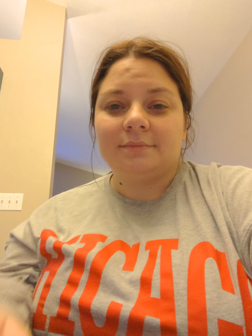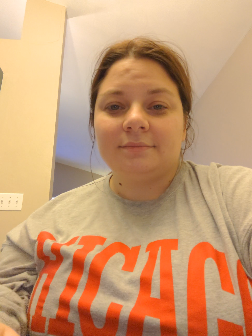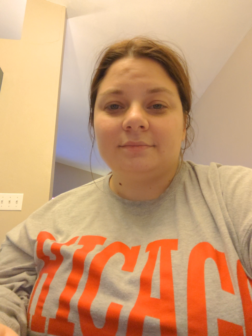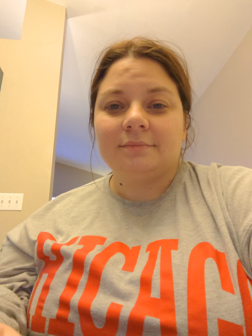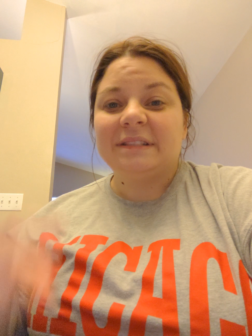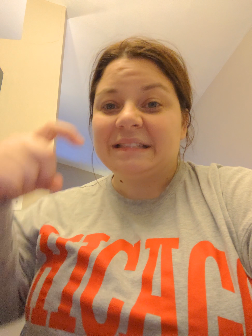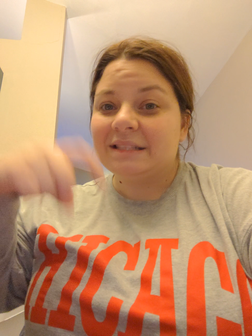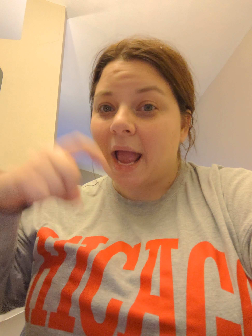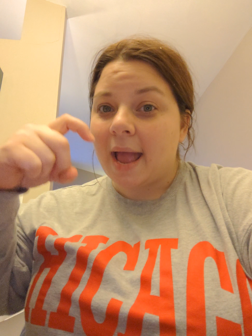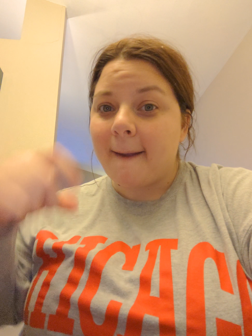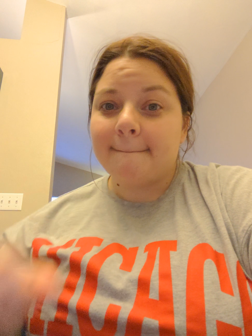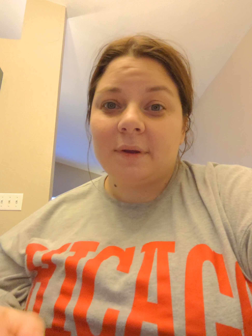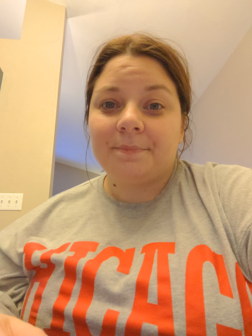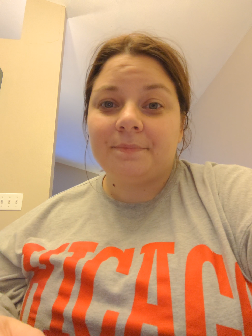time